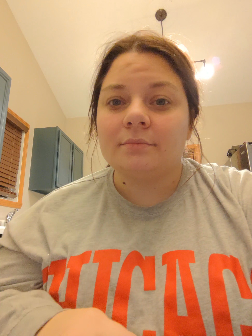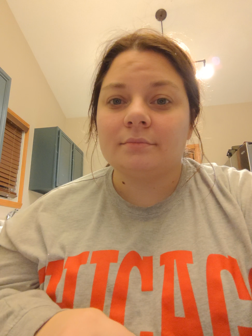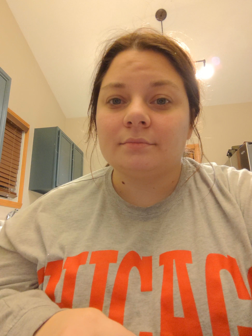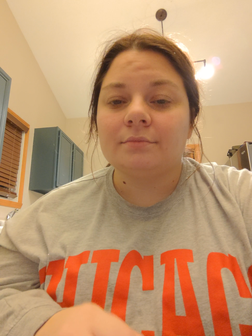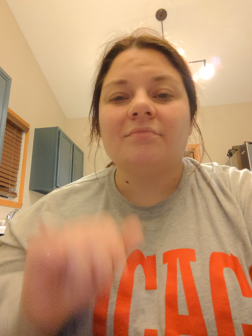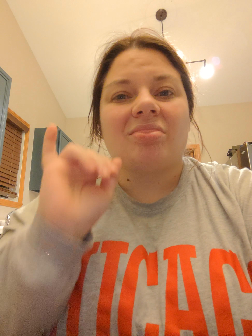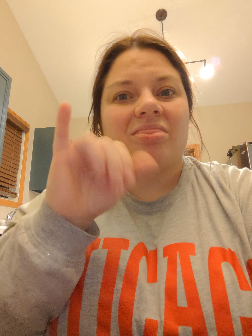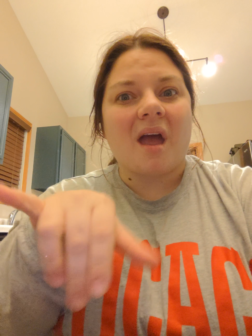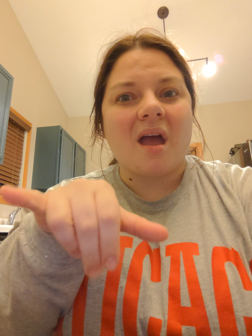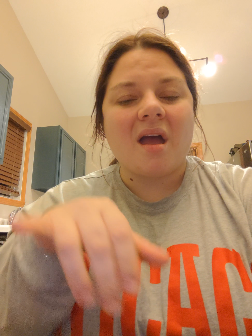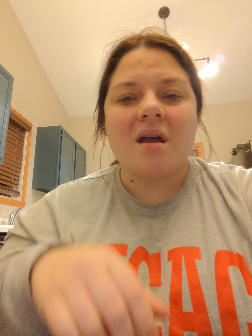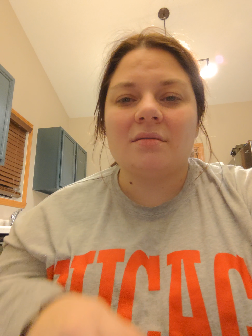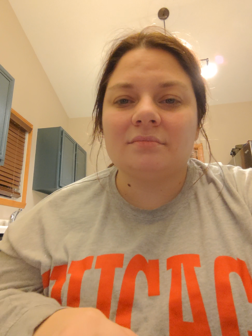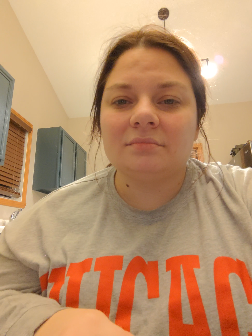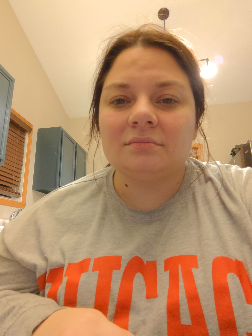that